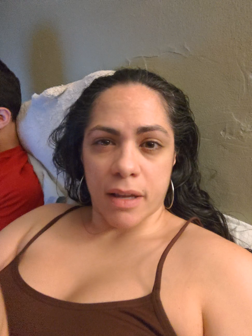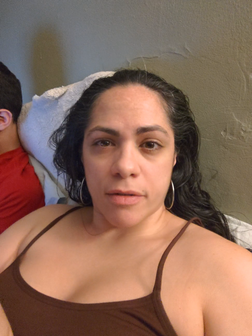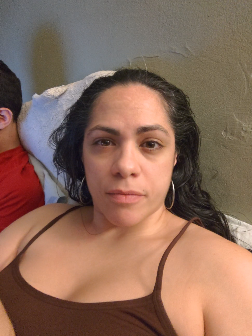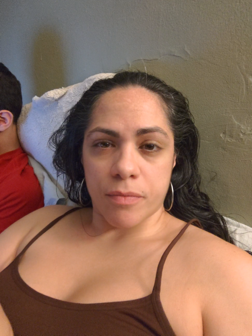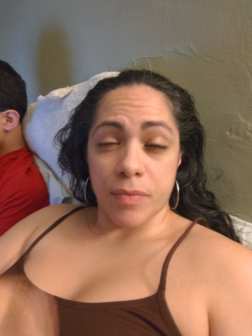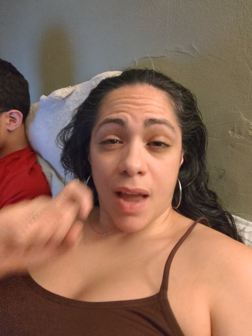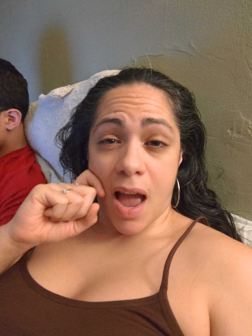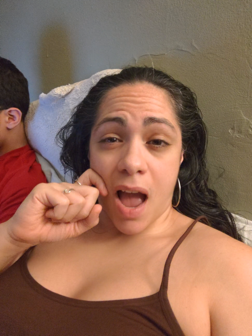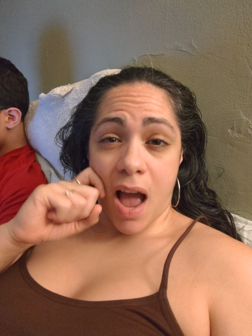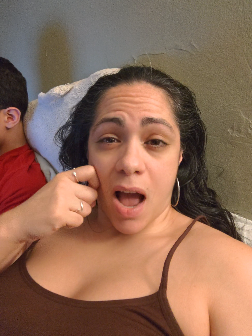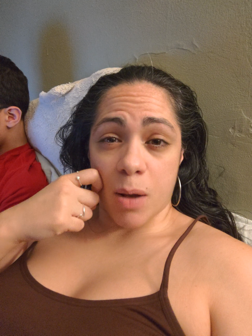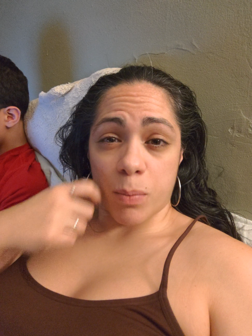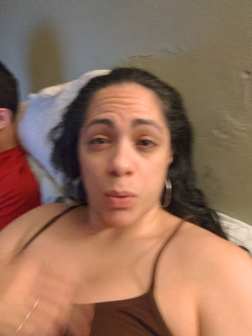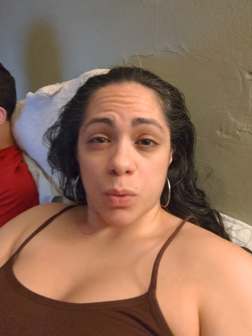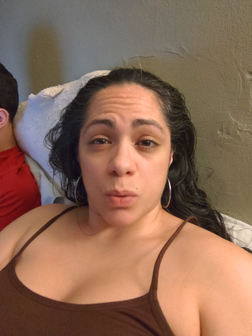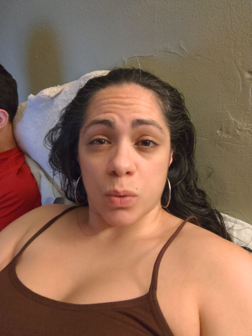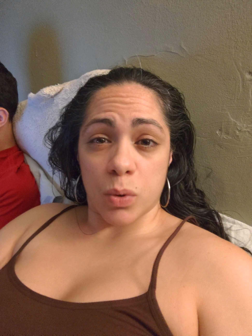apple